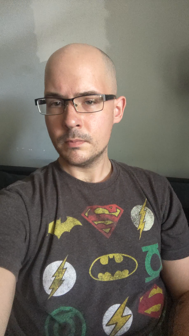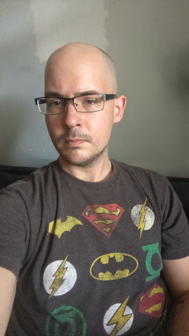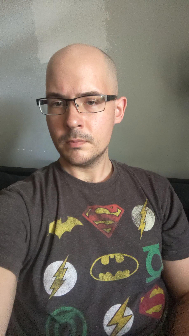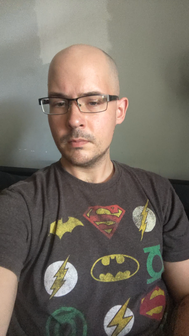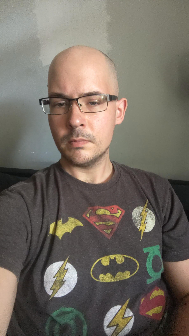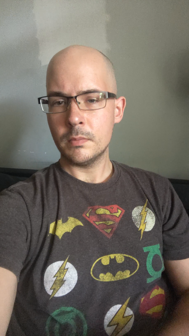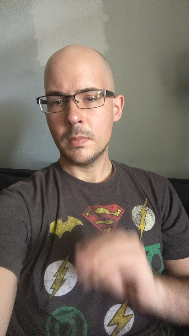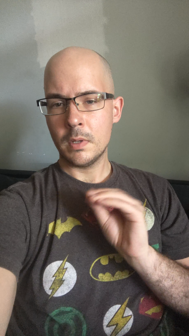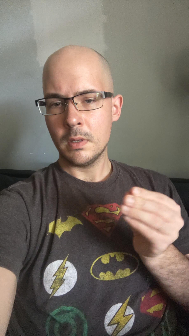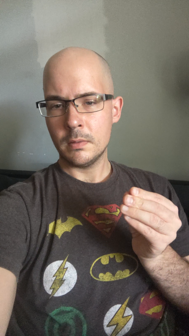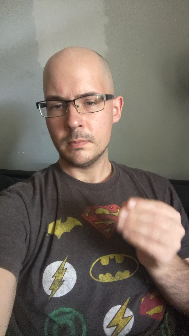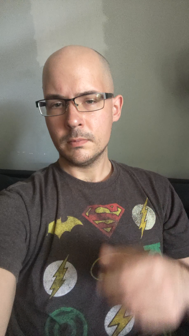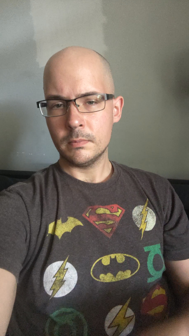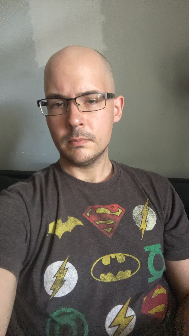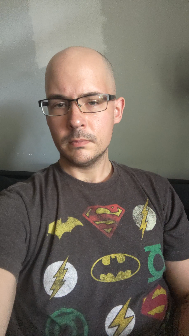none